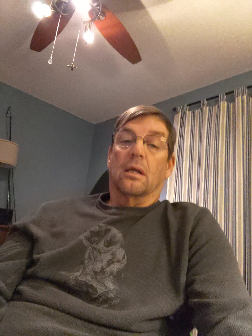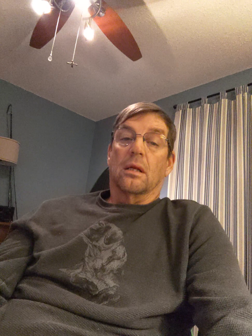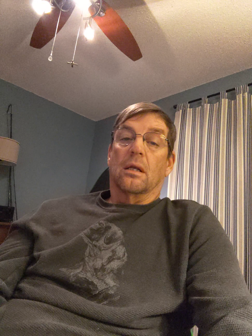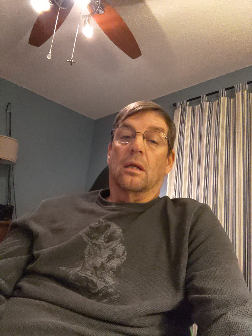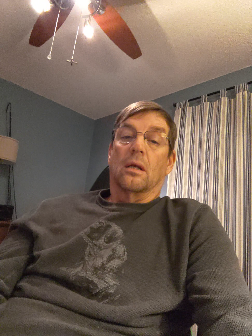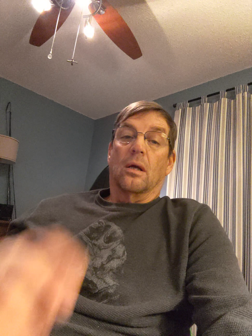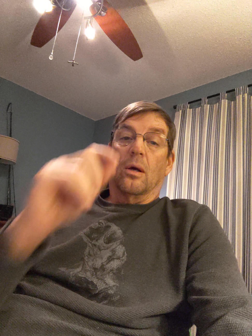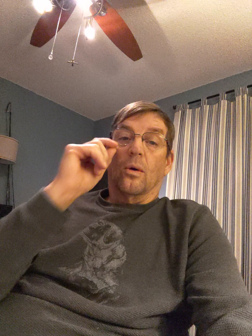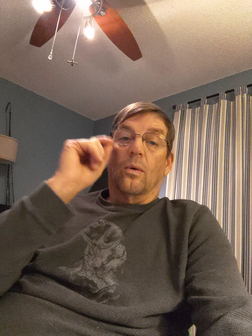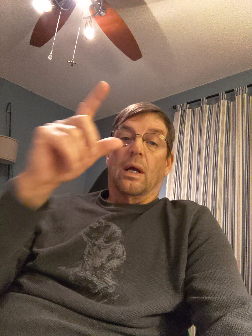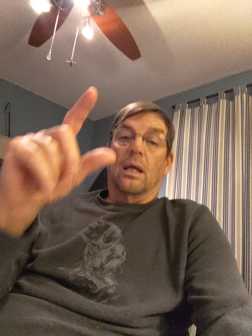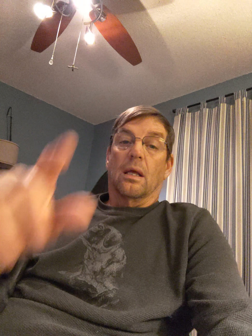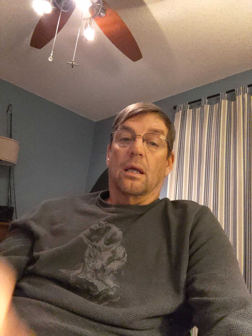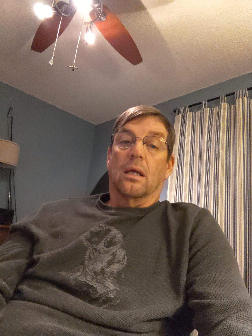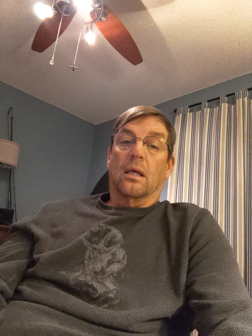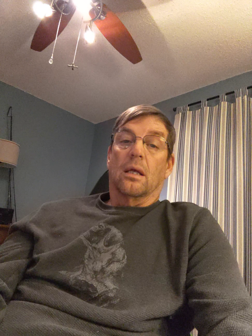awake